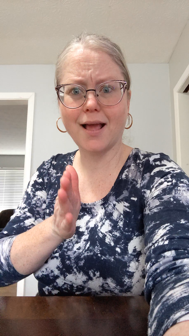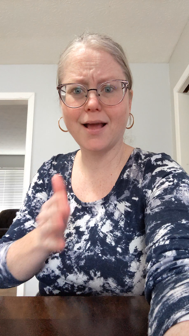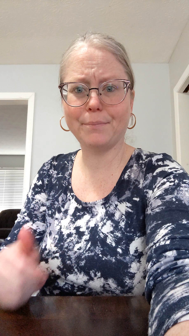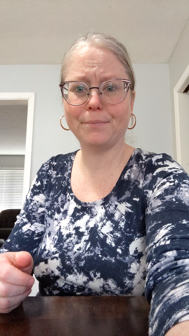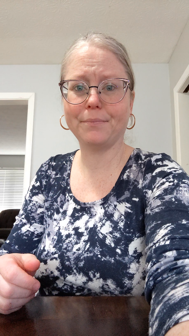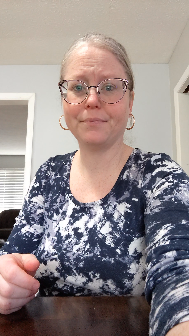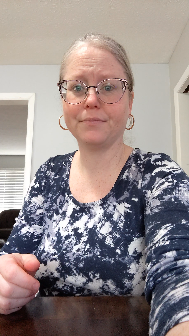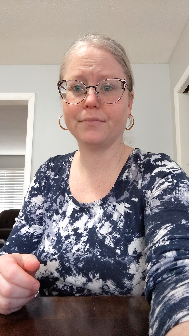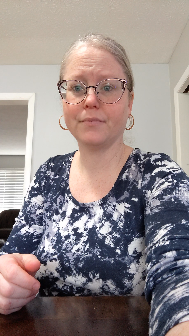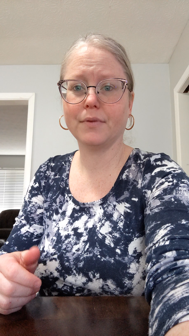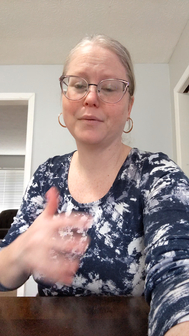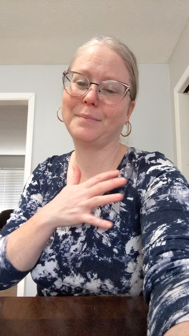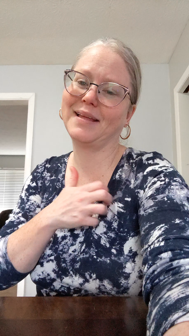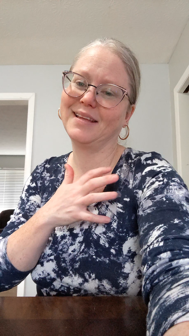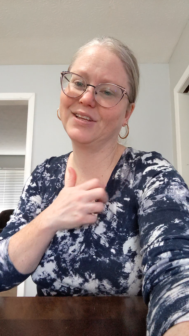bear